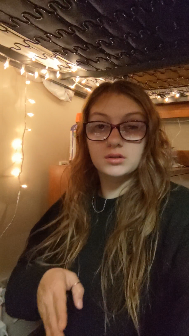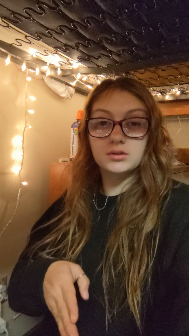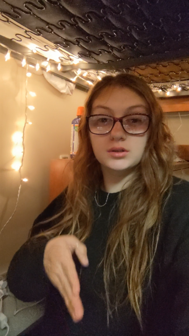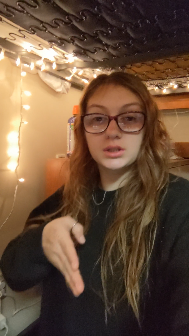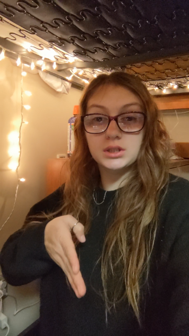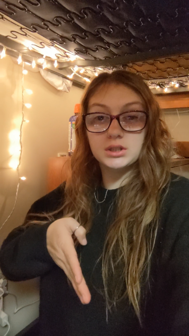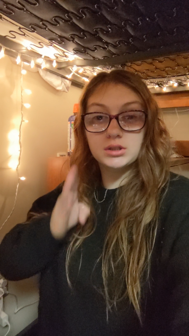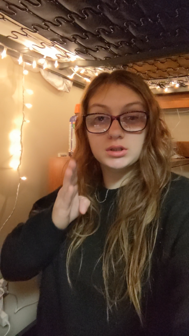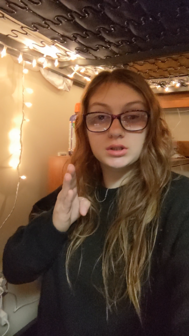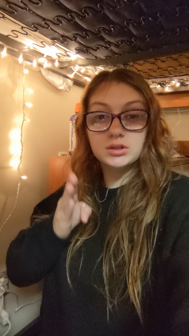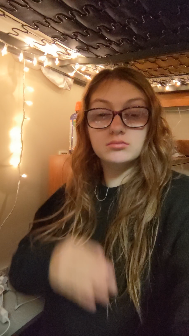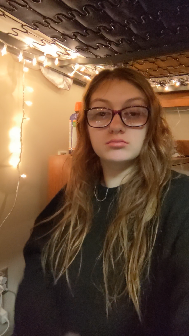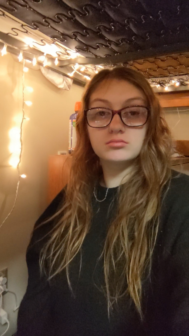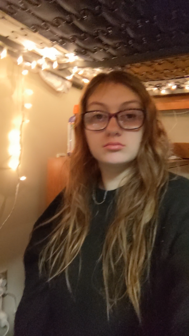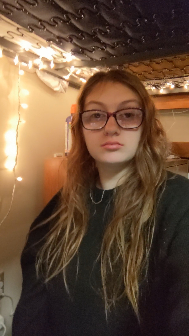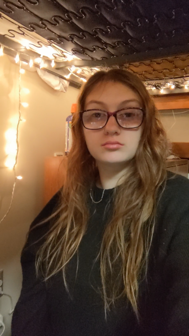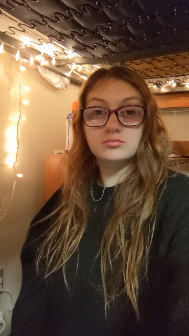kick